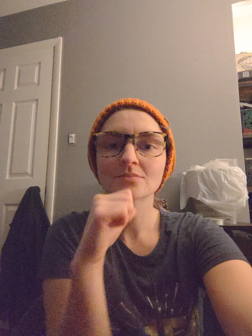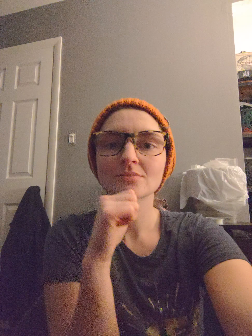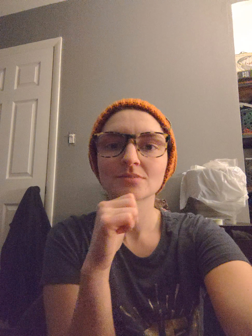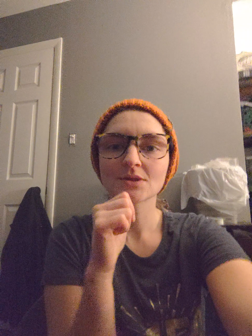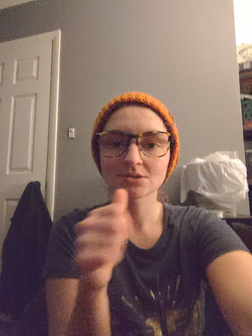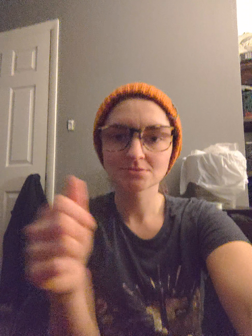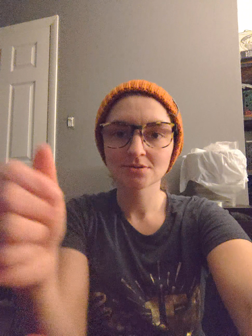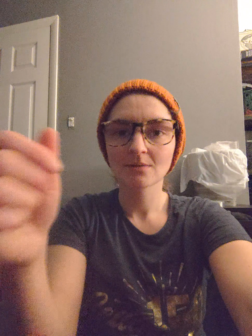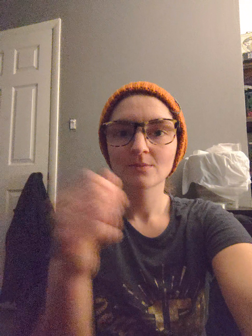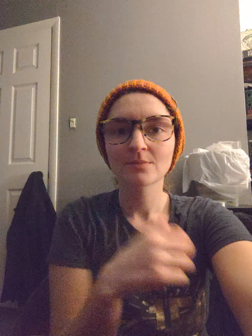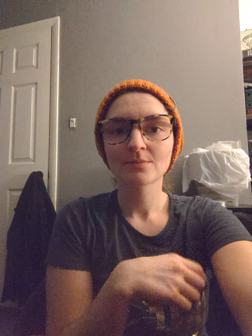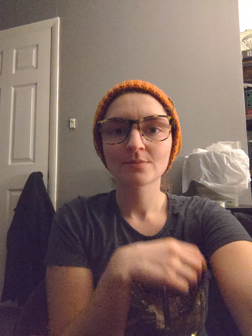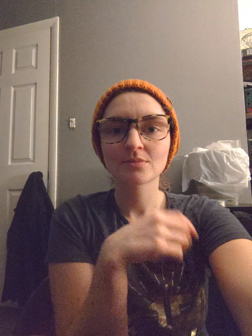not